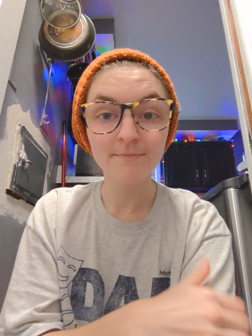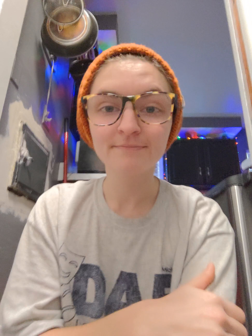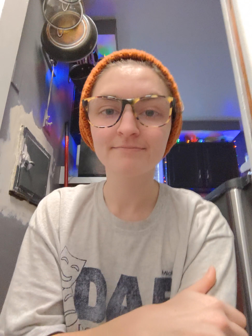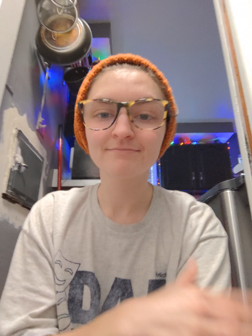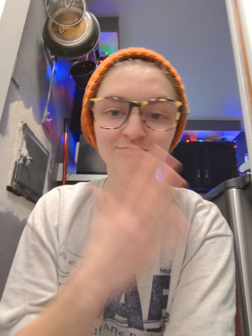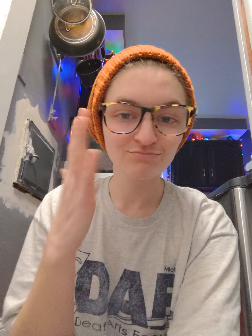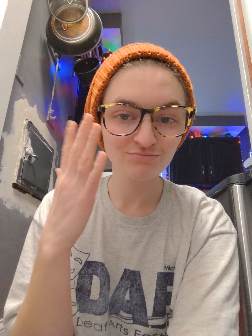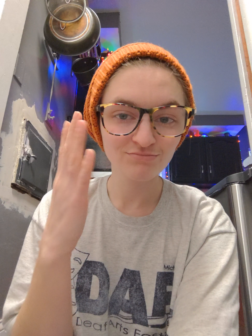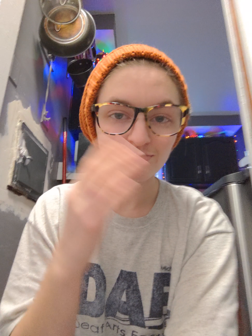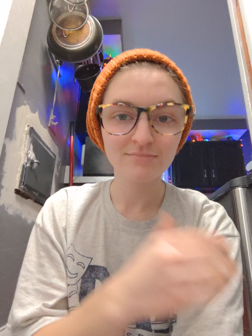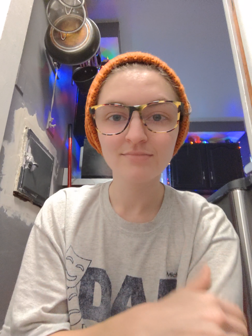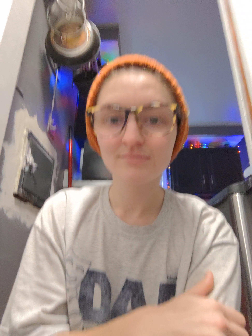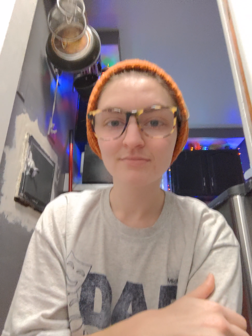tree